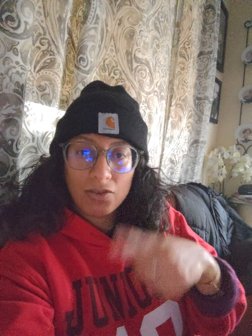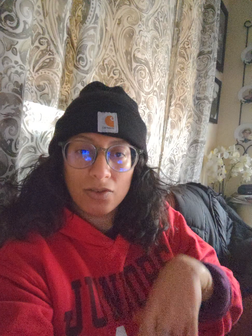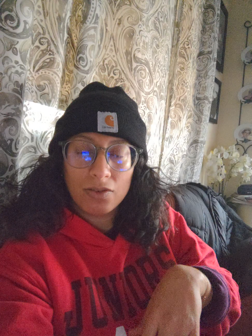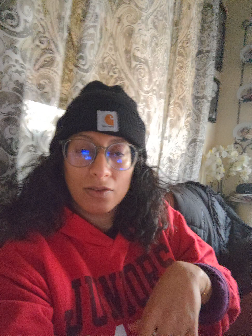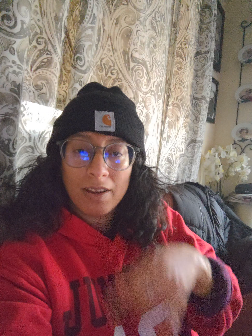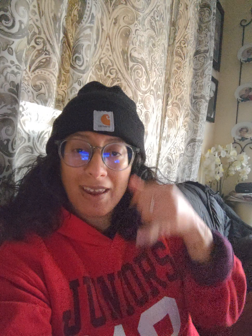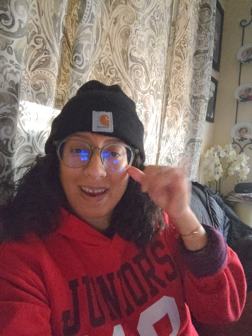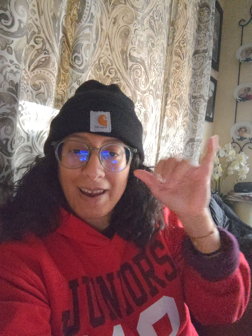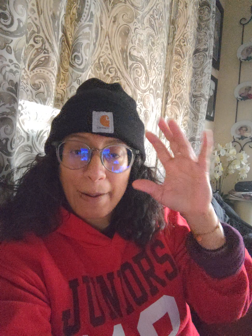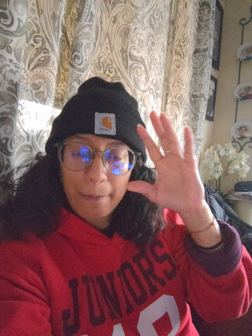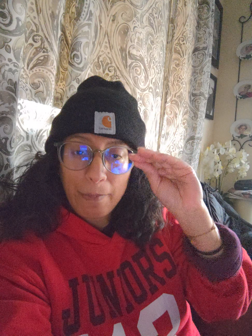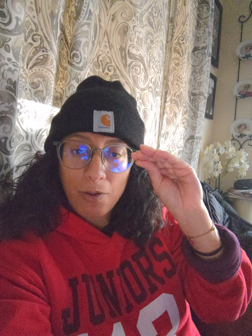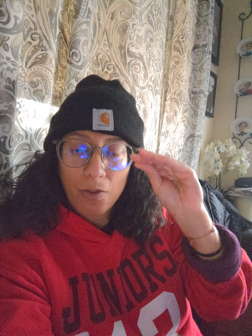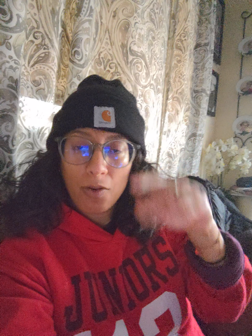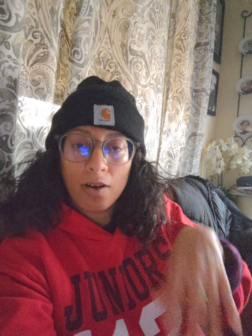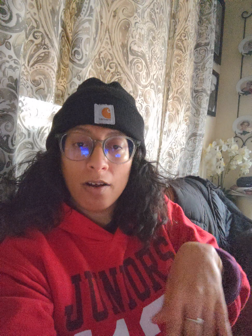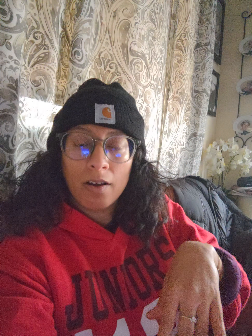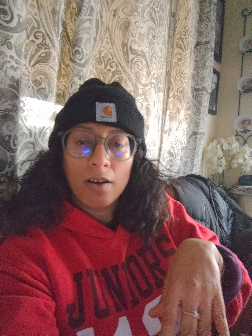cowboy